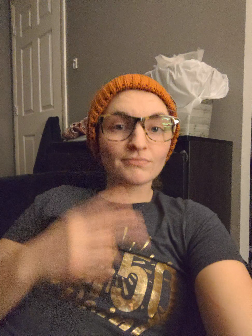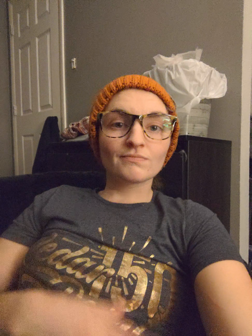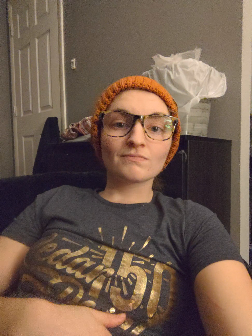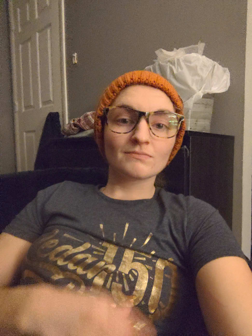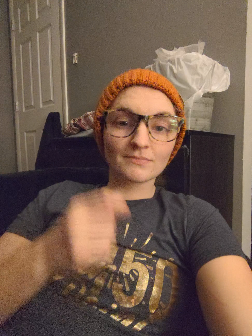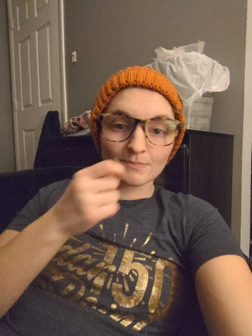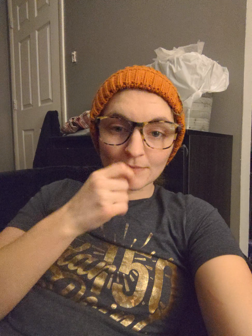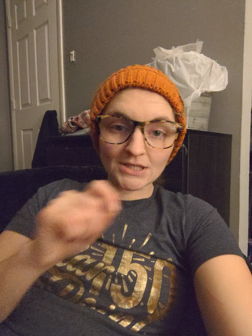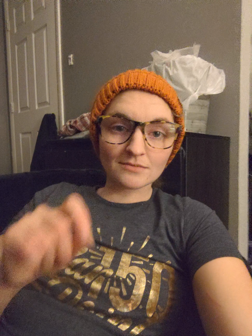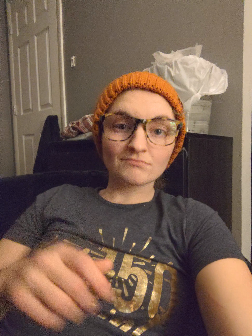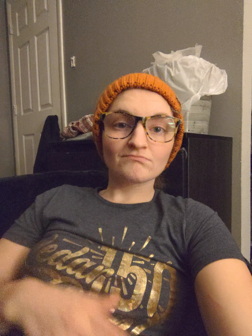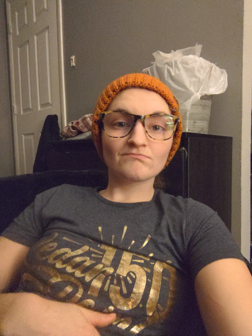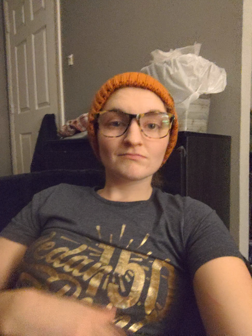pen